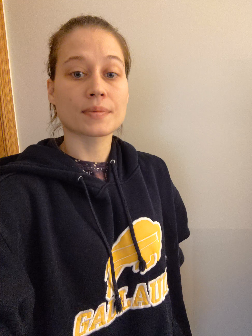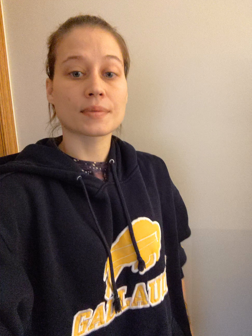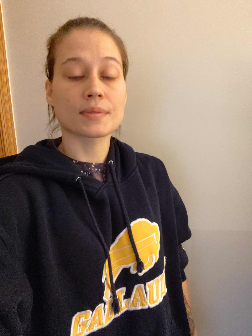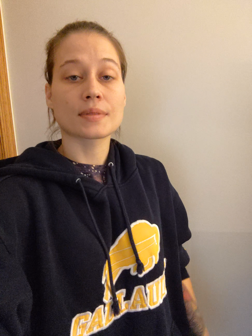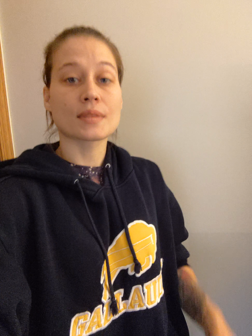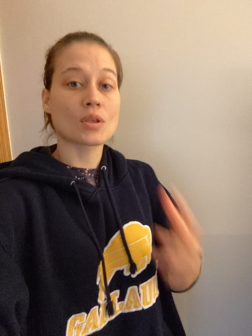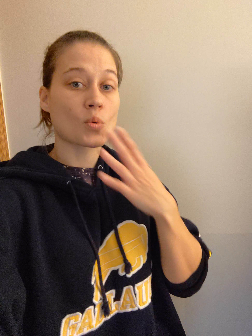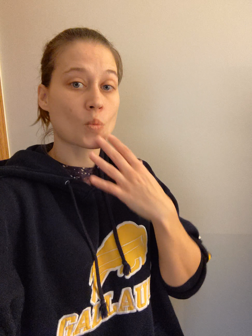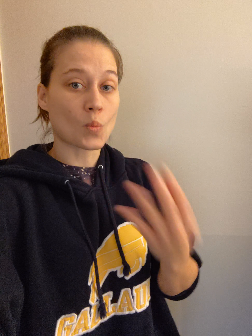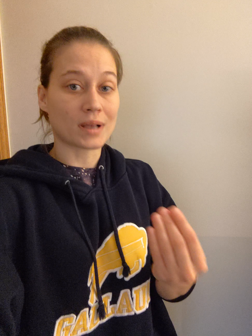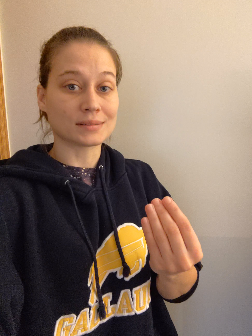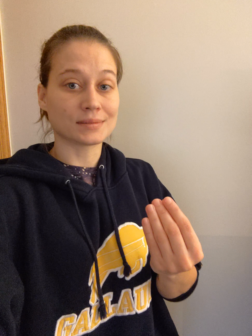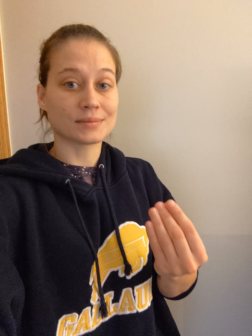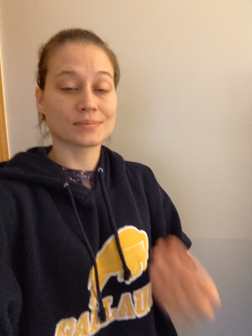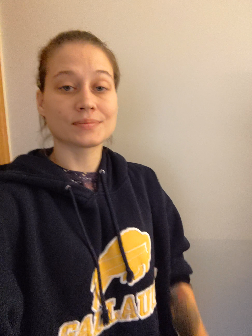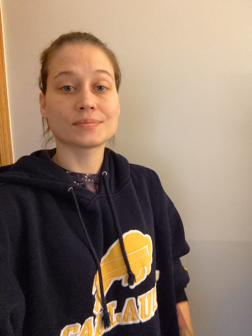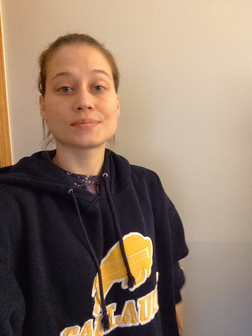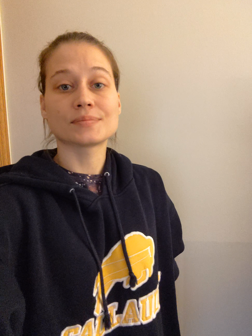wet